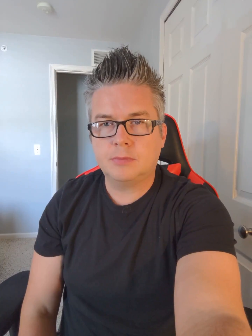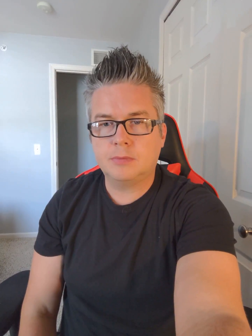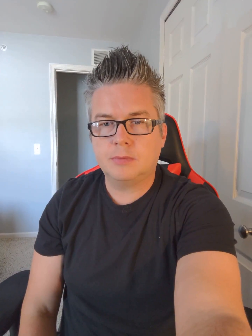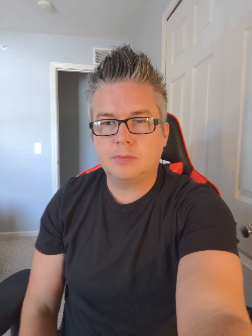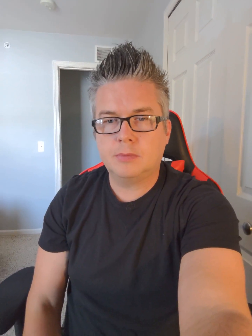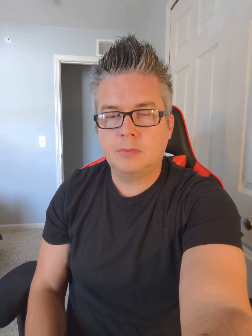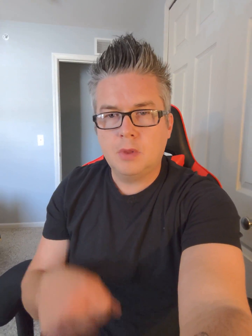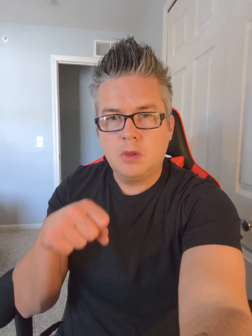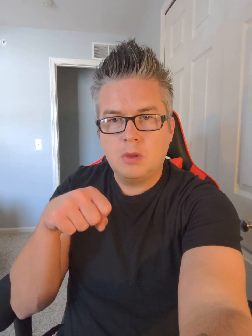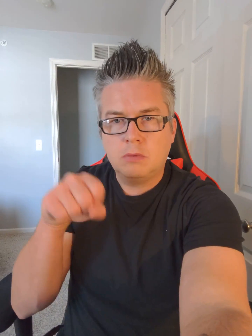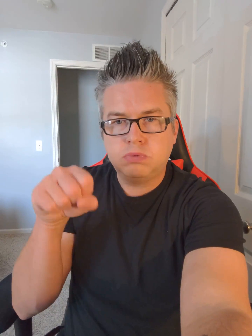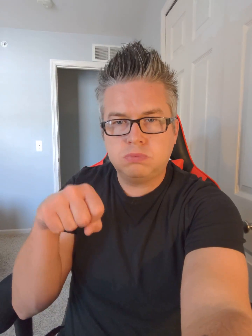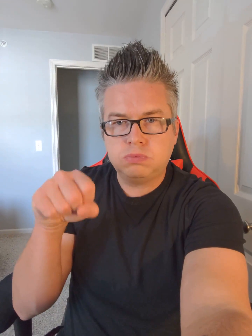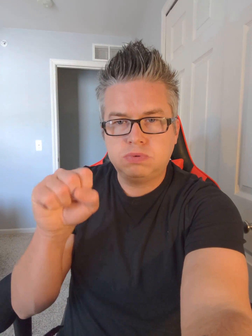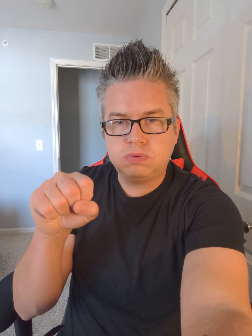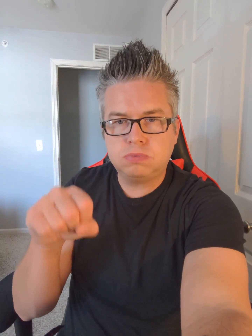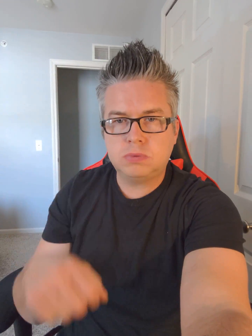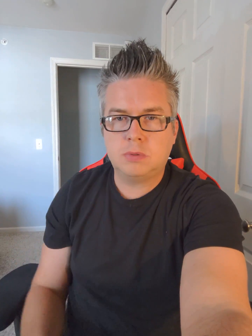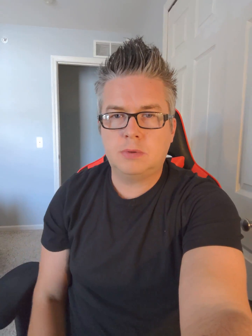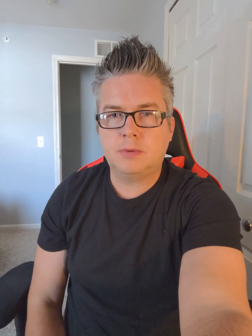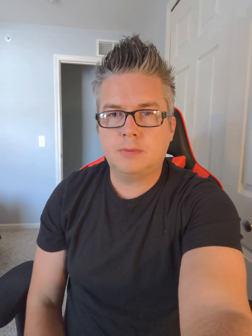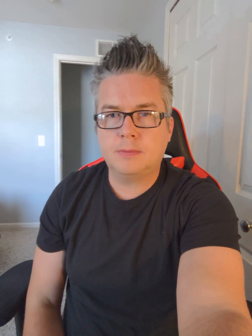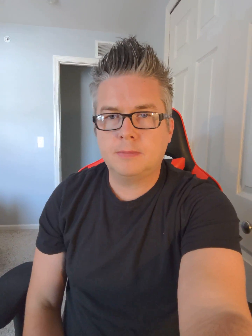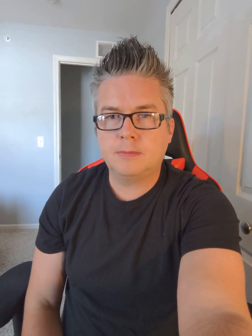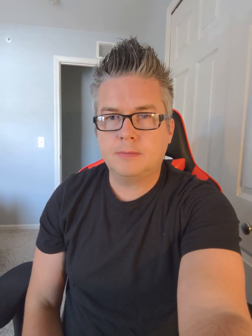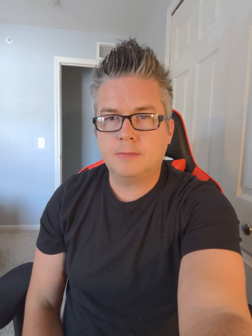motorcycle